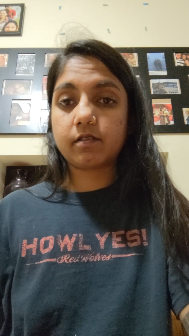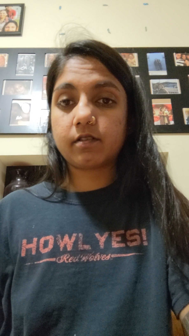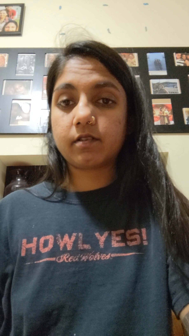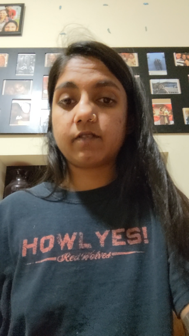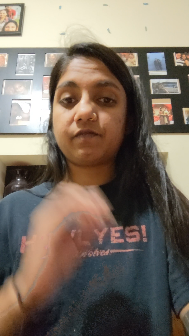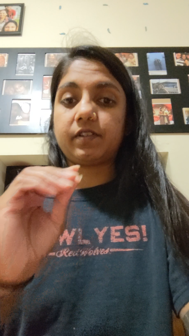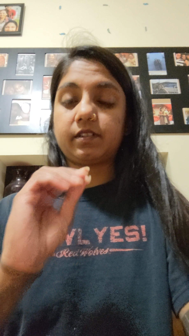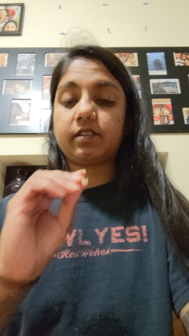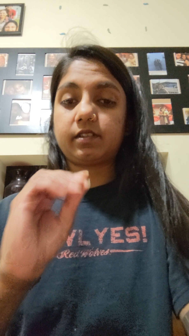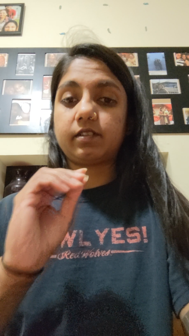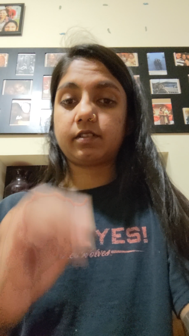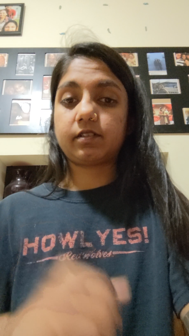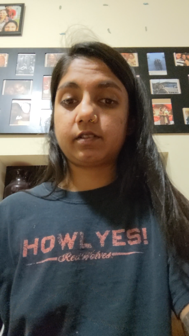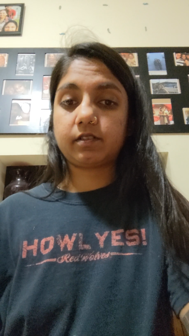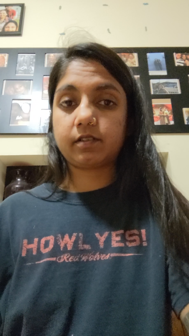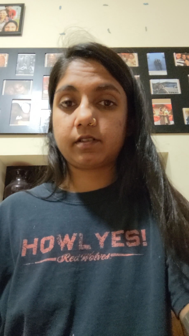fix